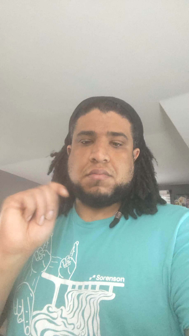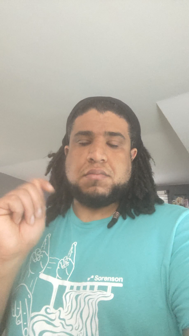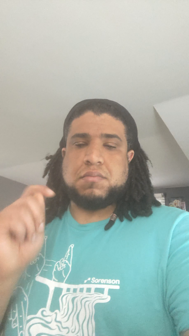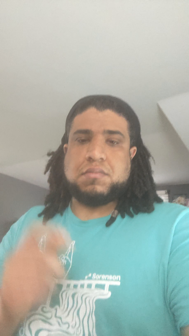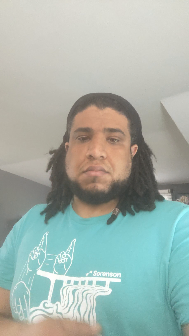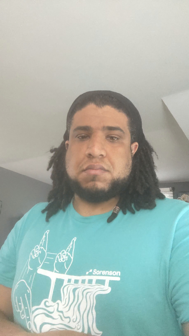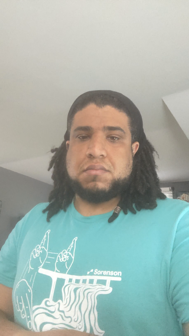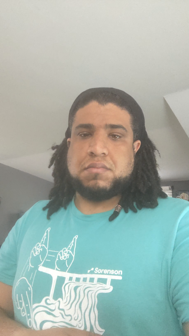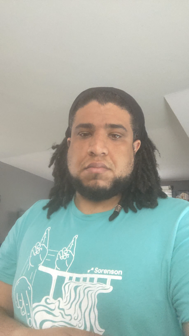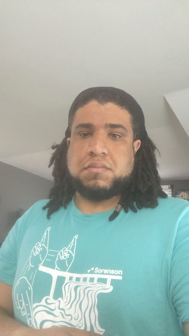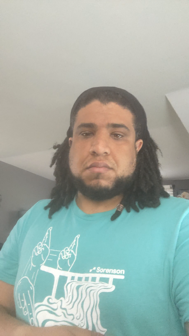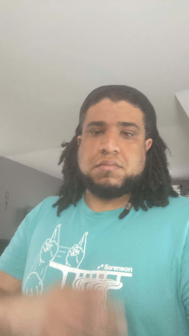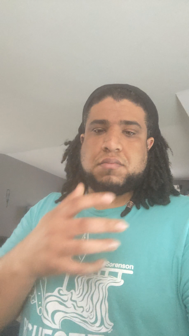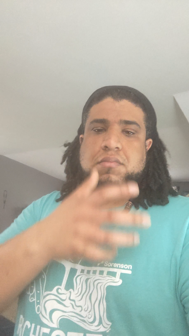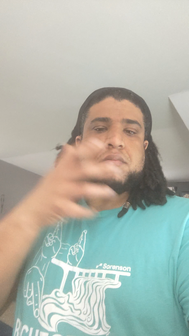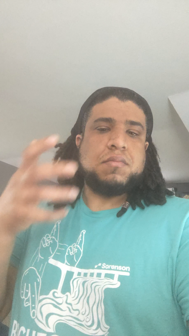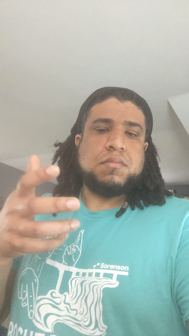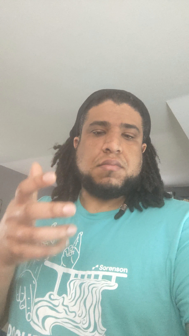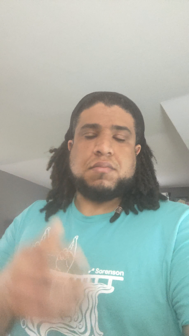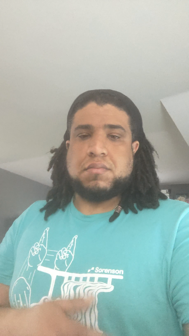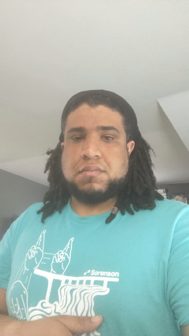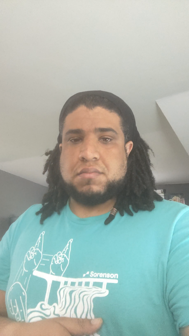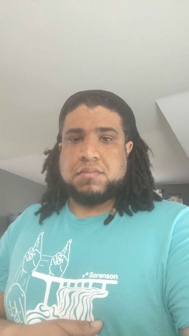a lot